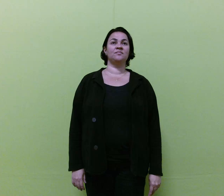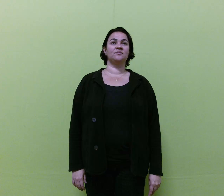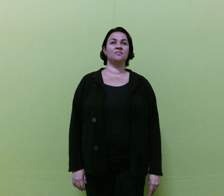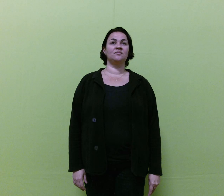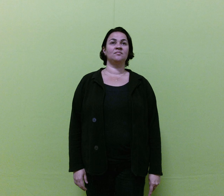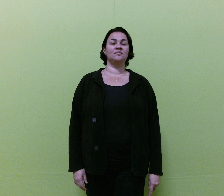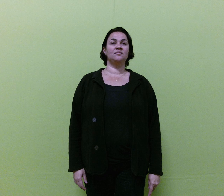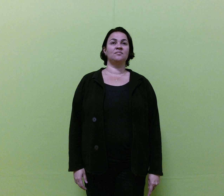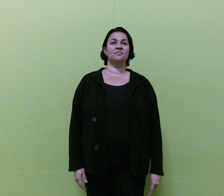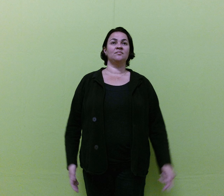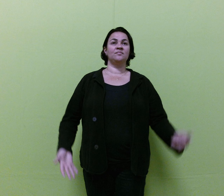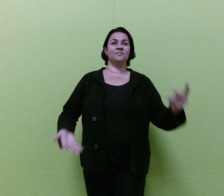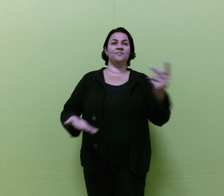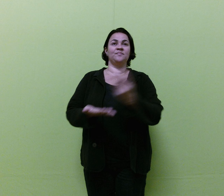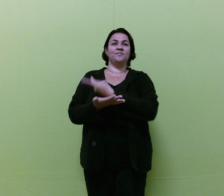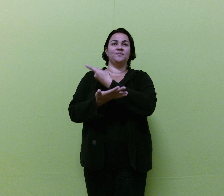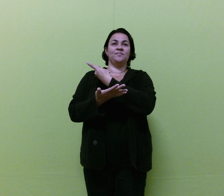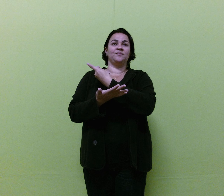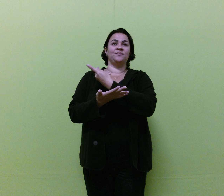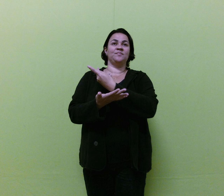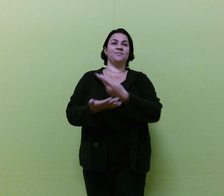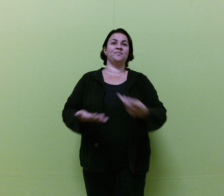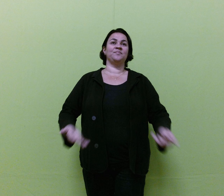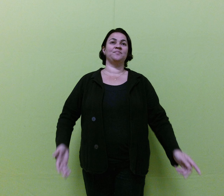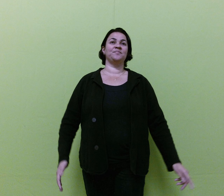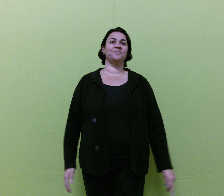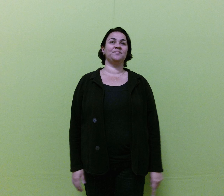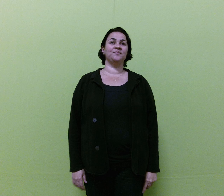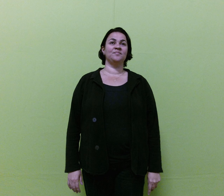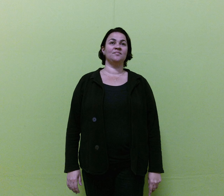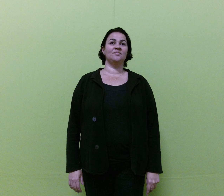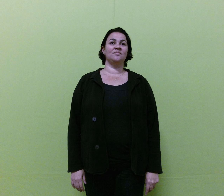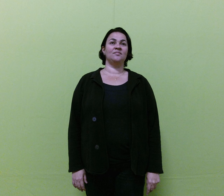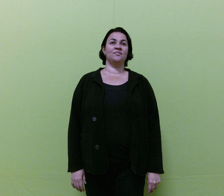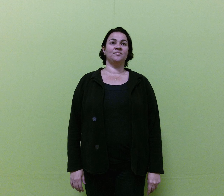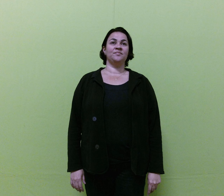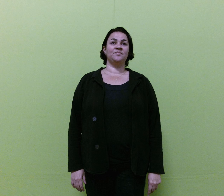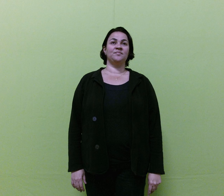acontecer